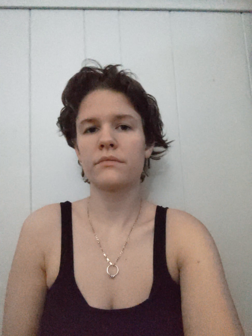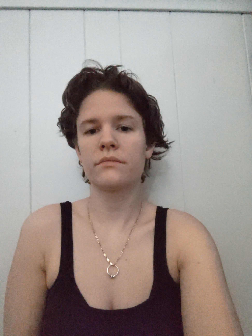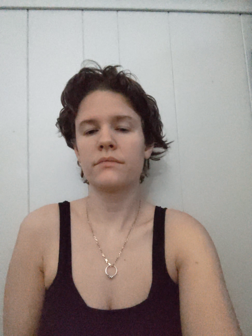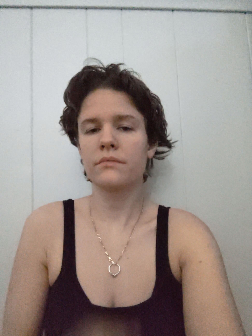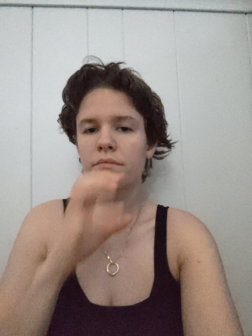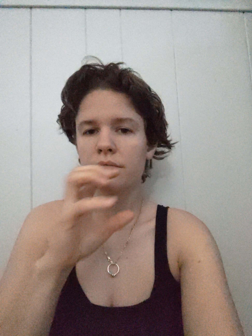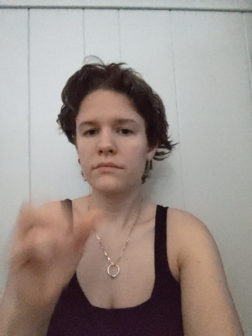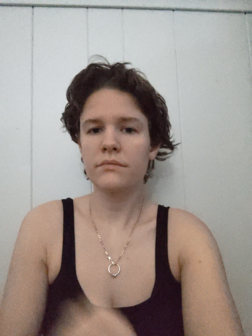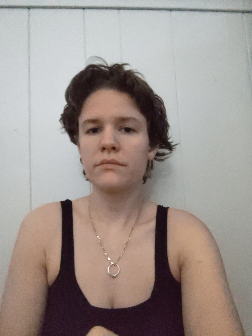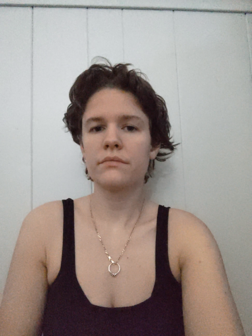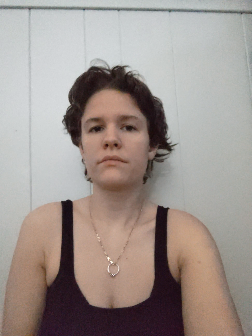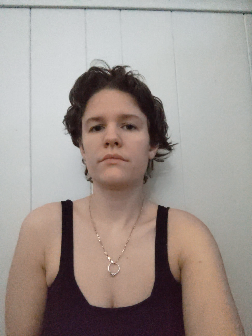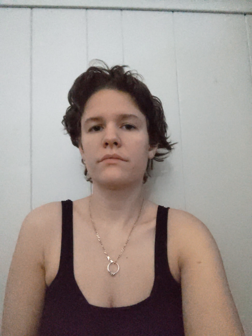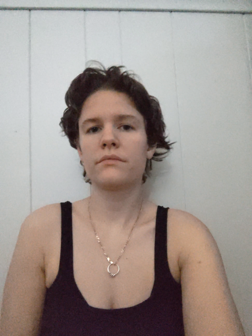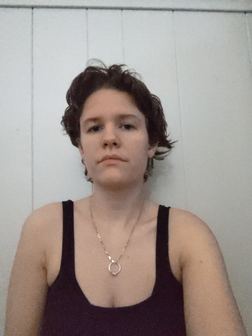old